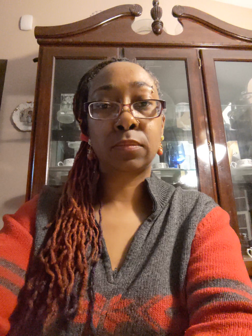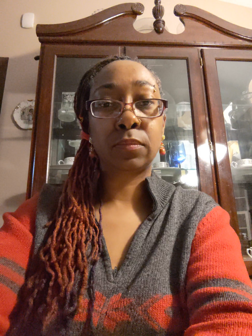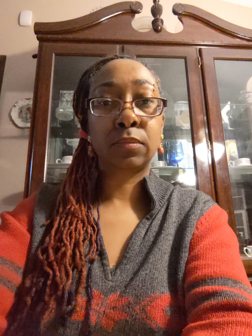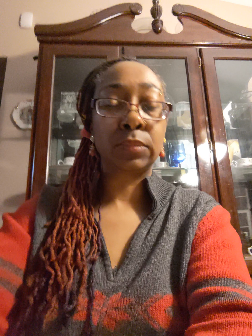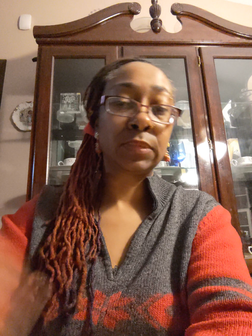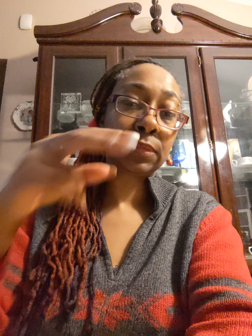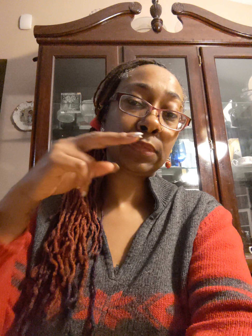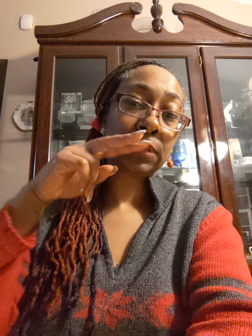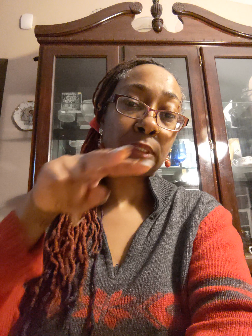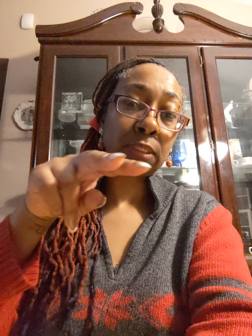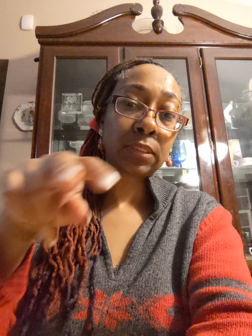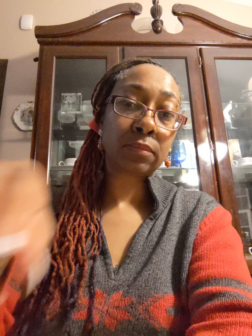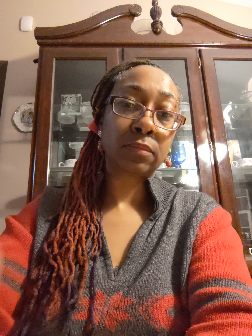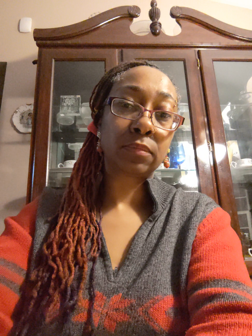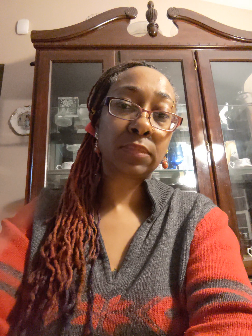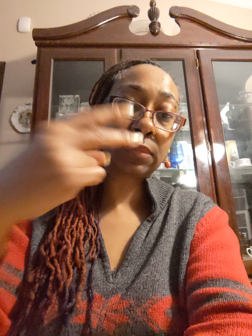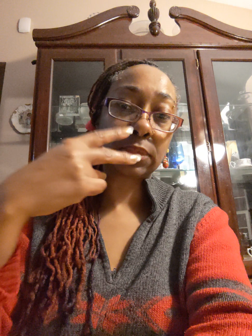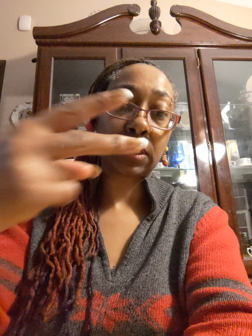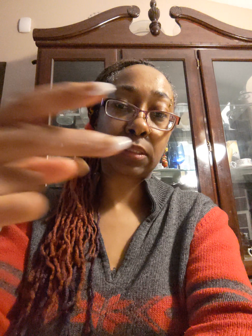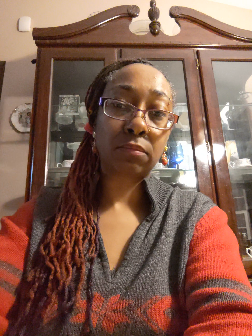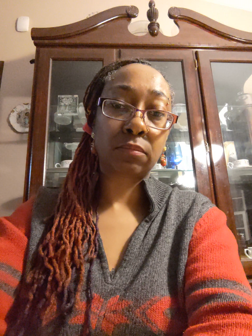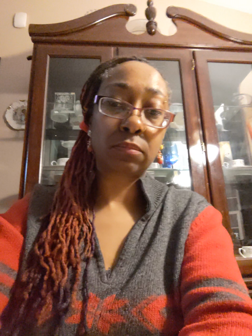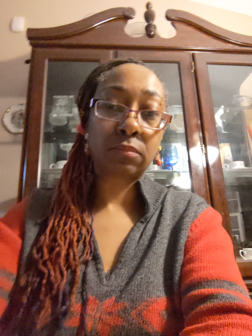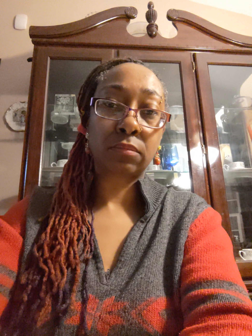see